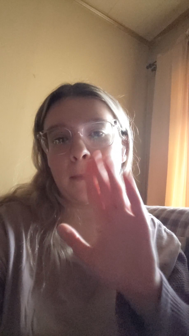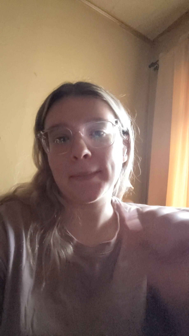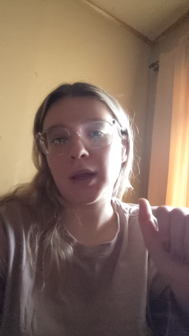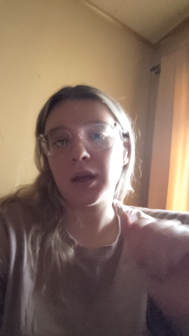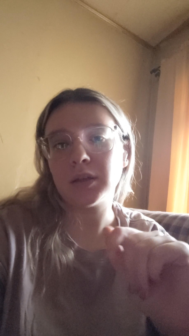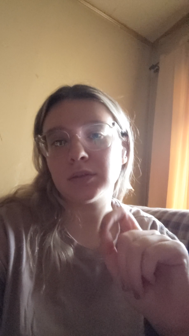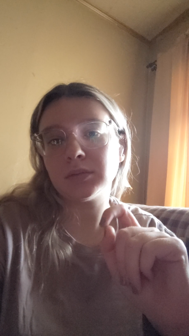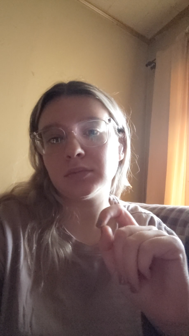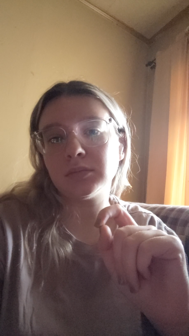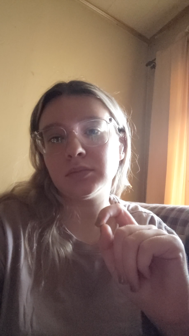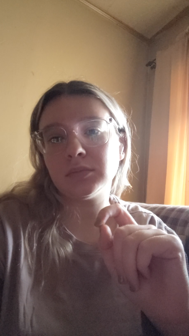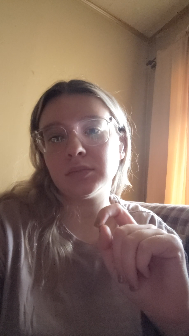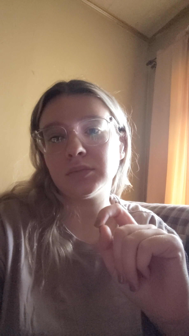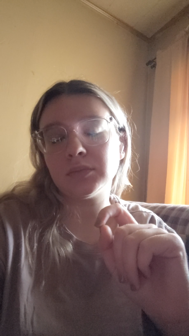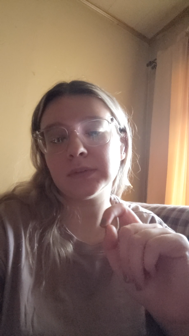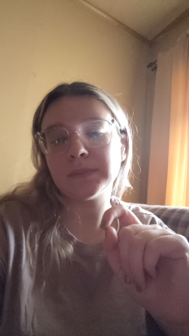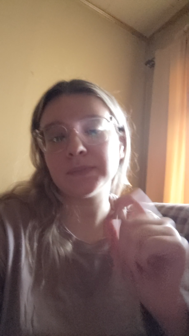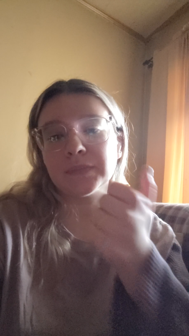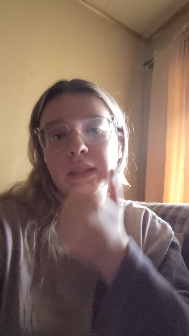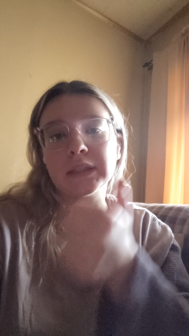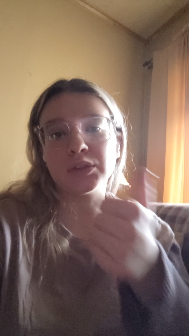each